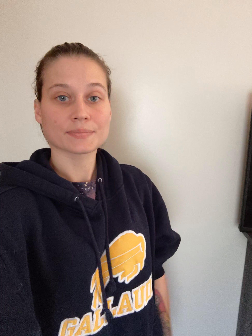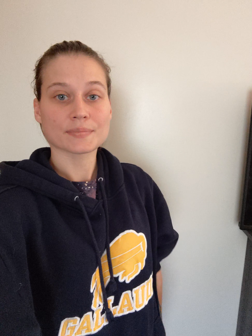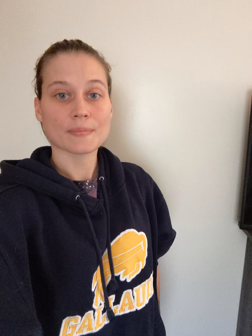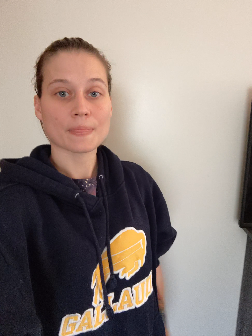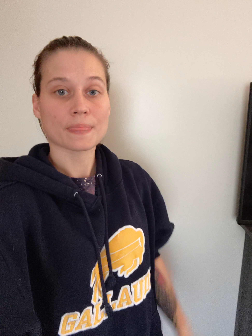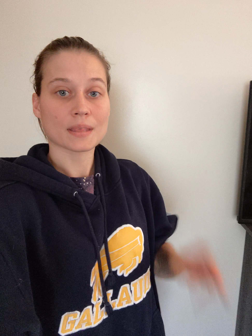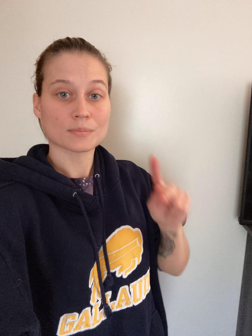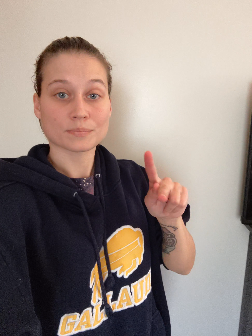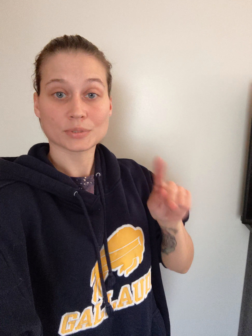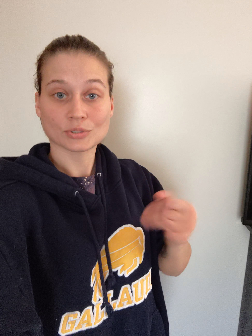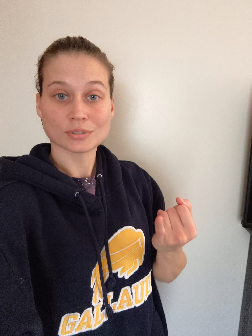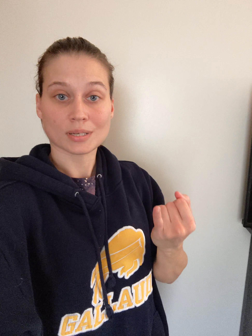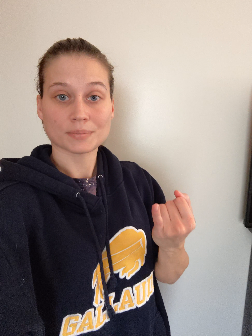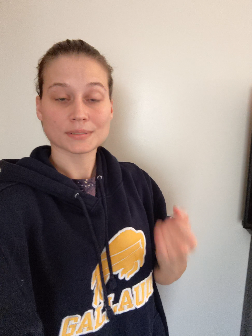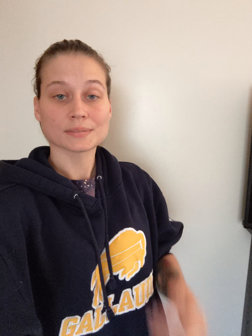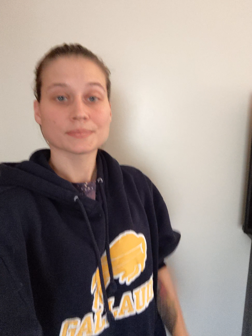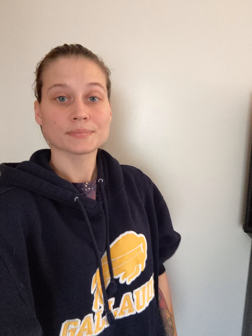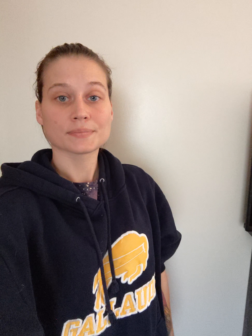pajamas